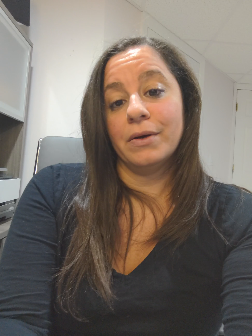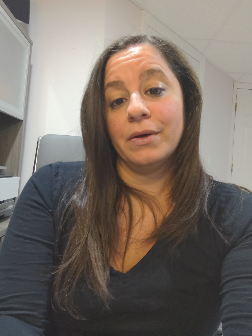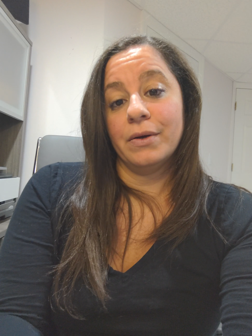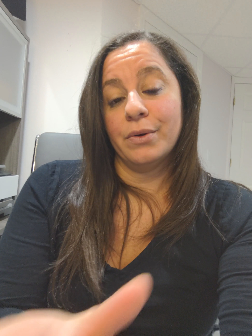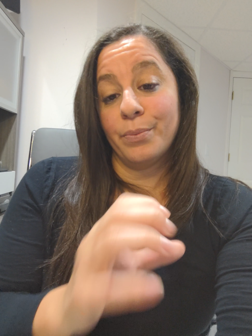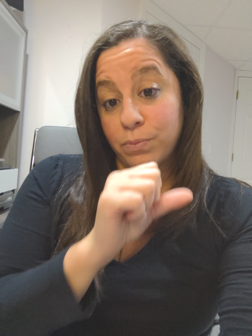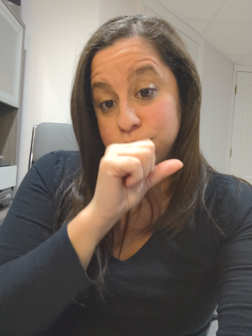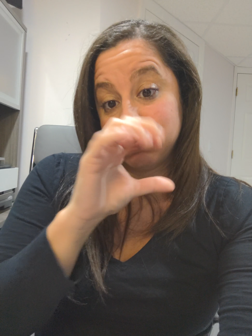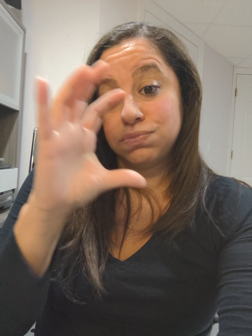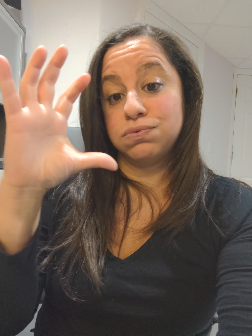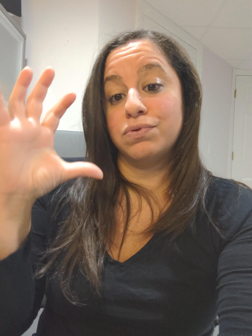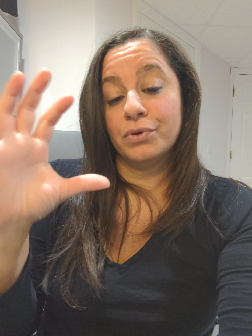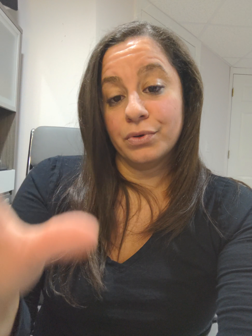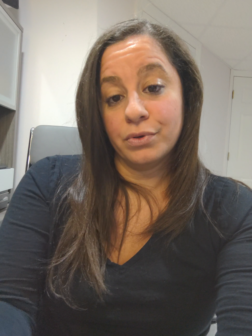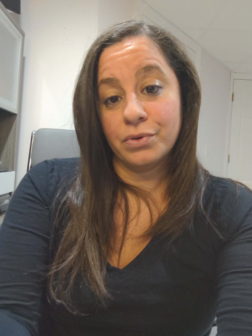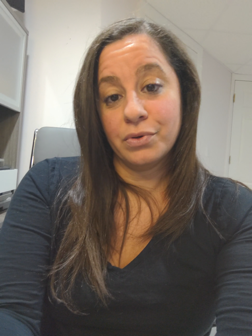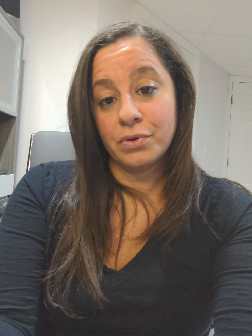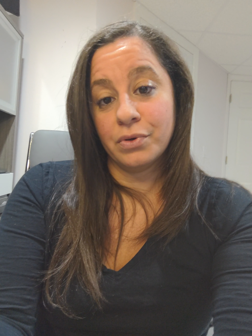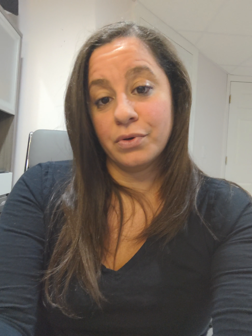balloon